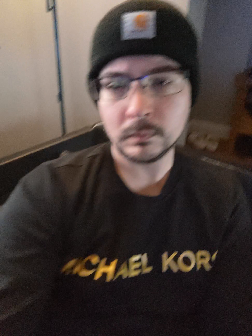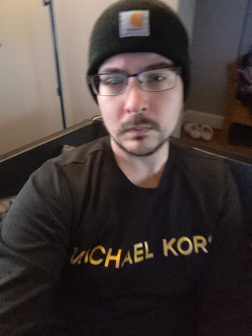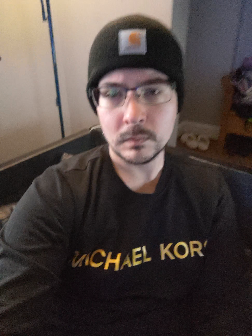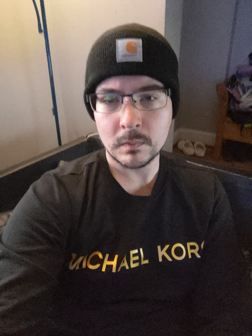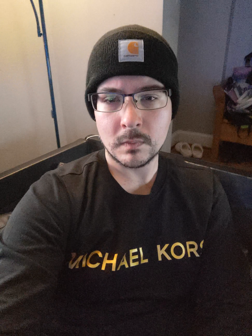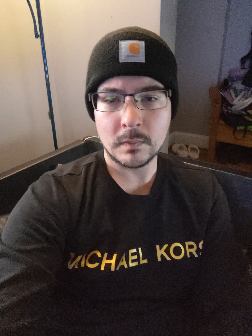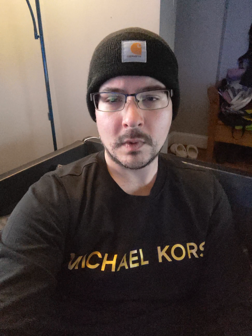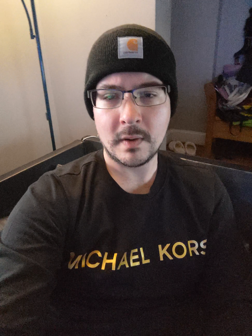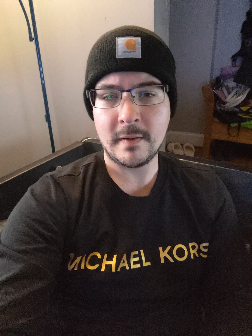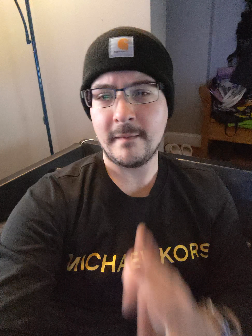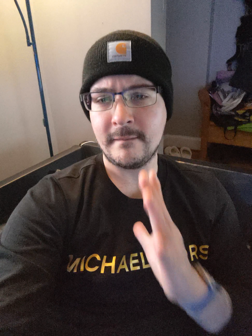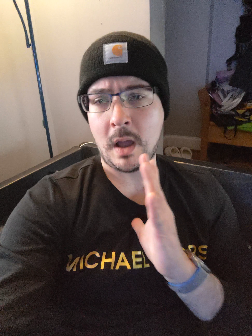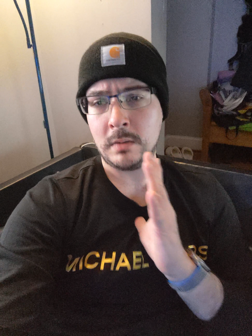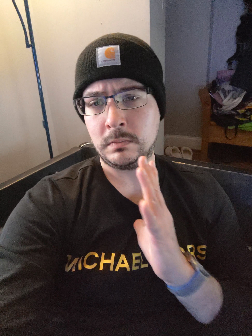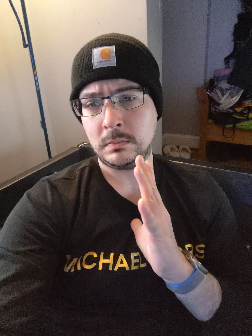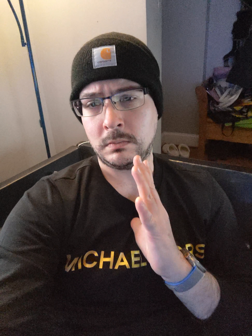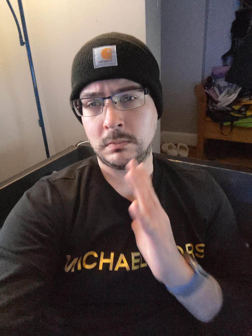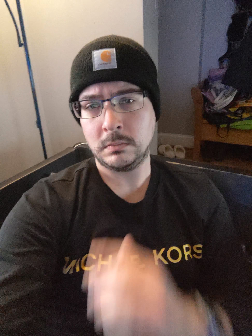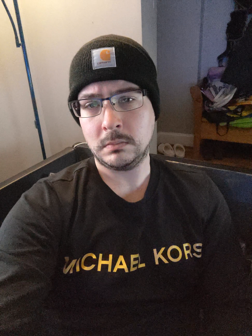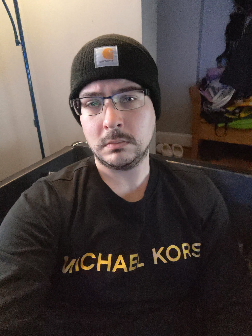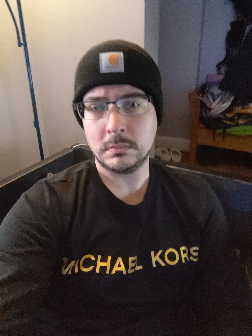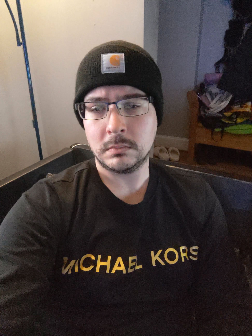fine